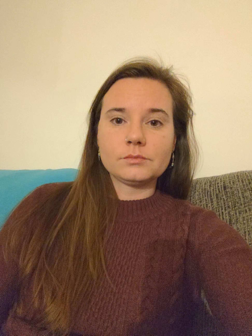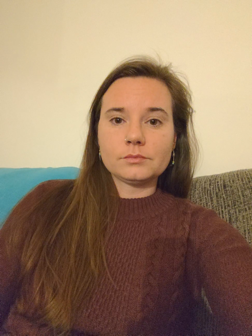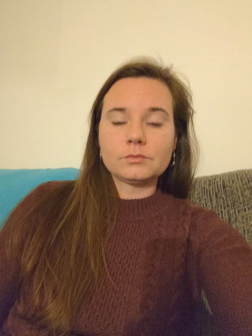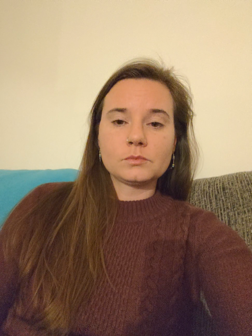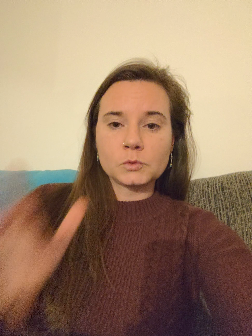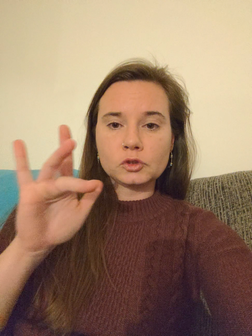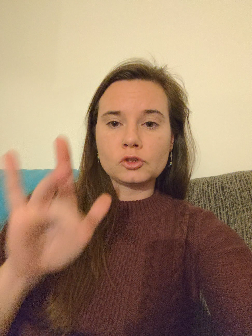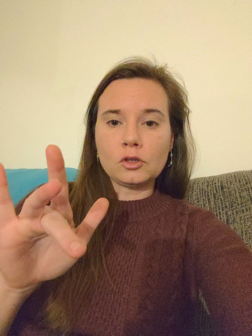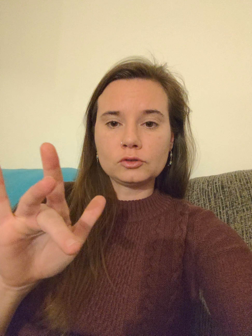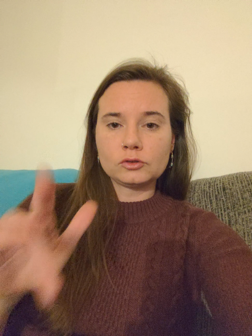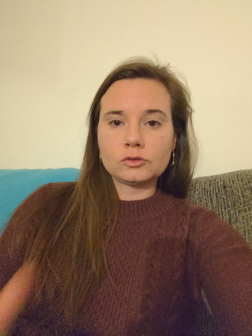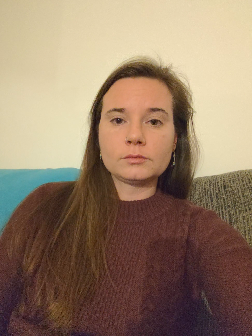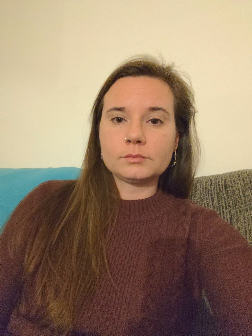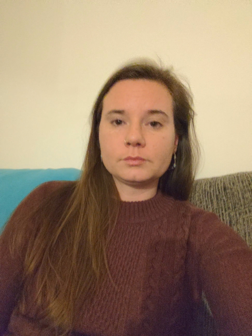touch